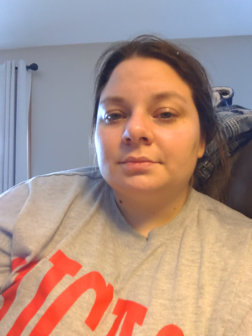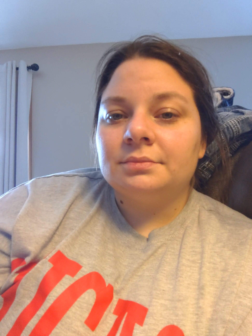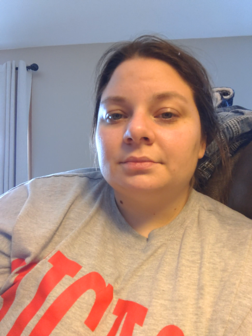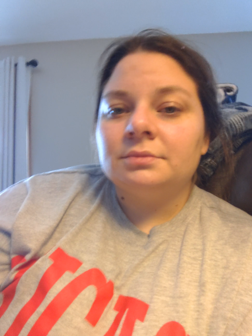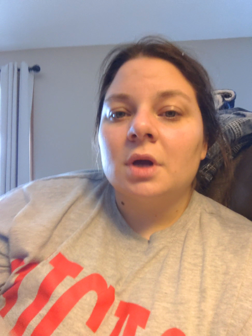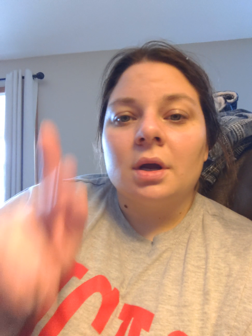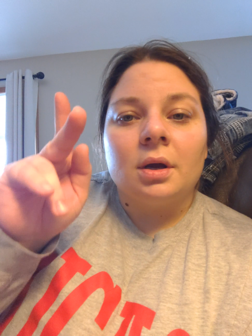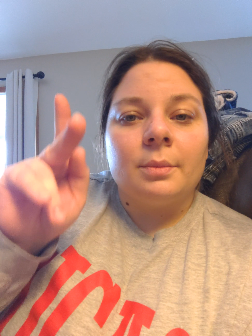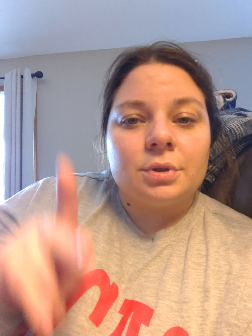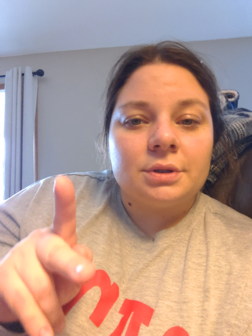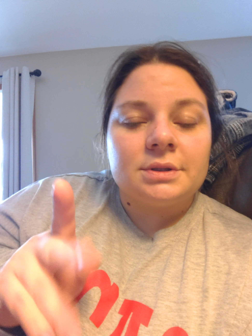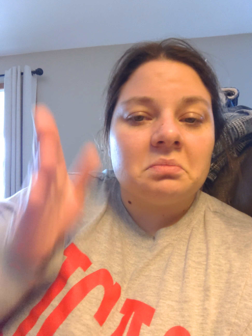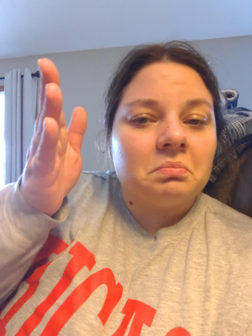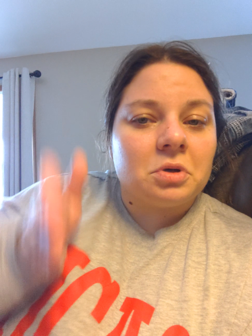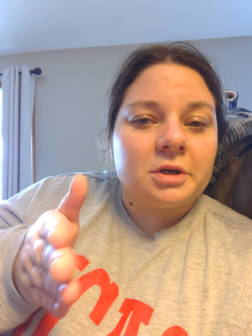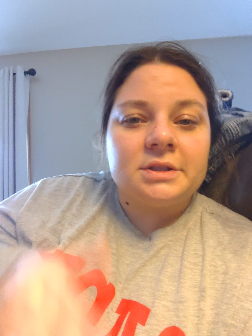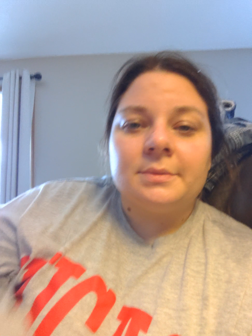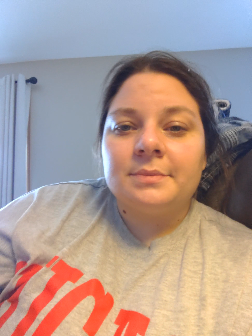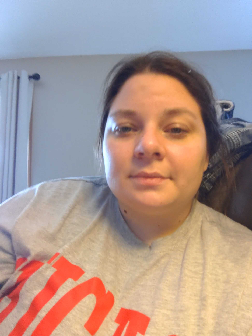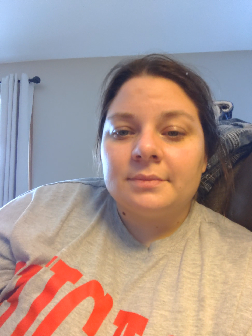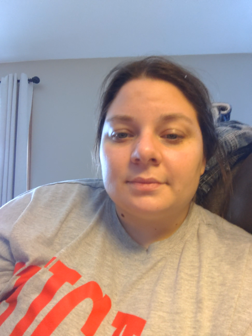person